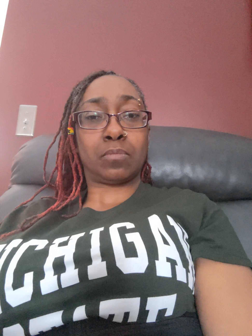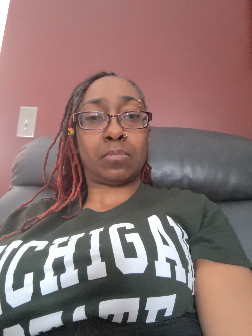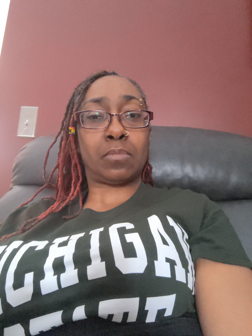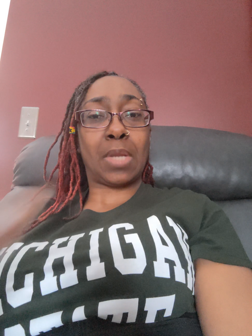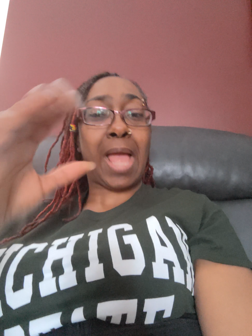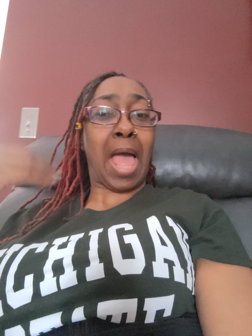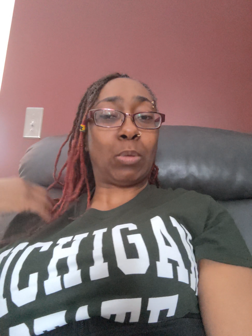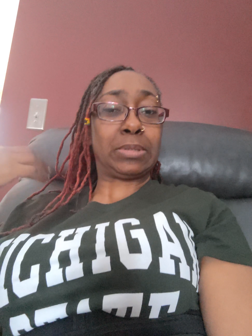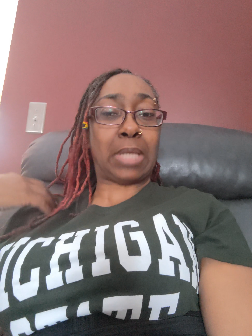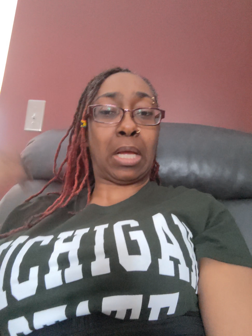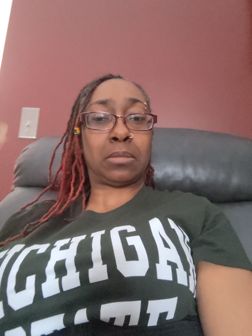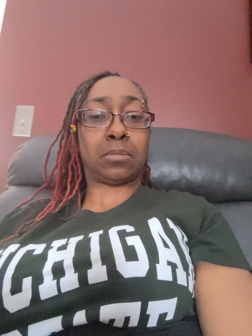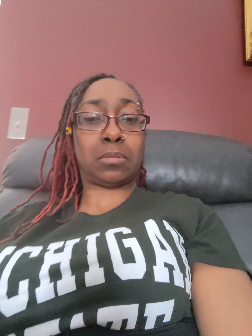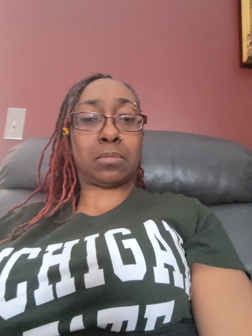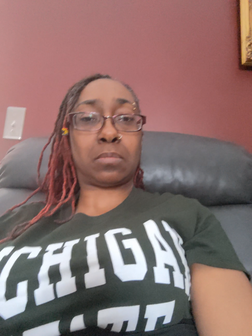outside